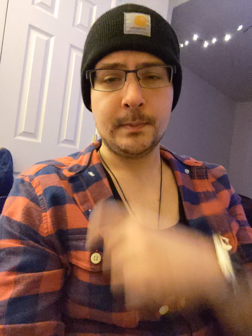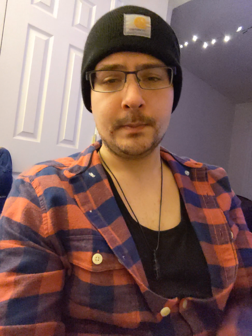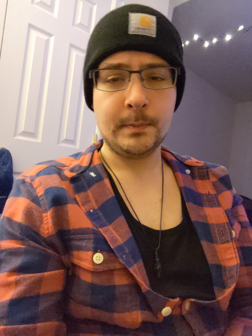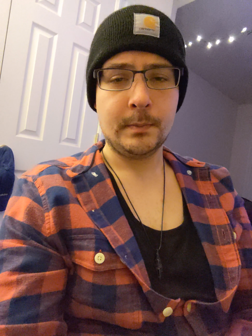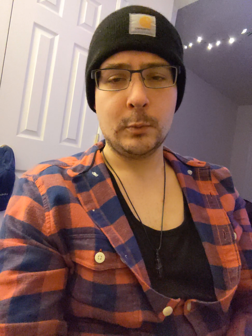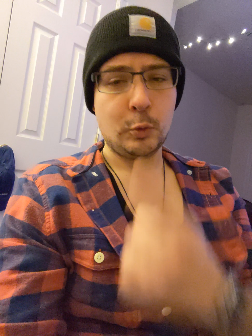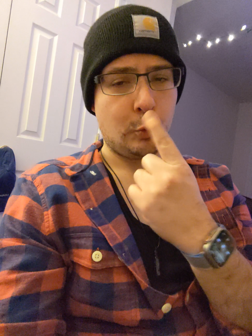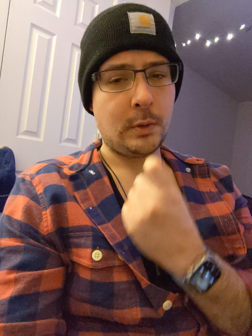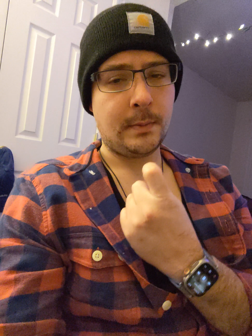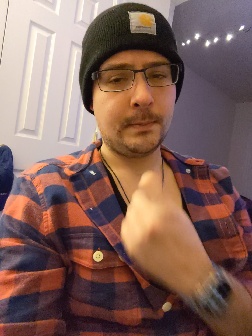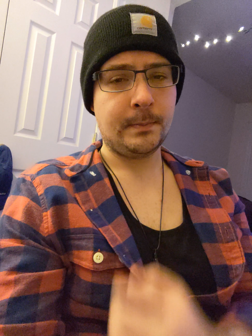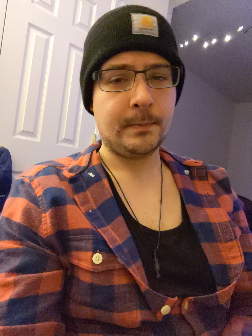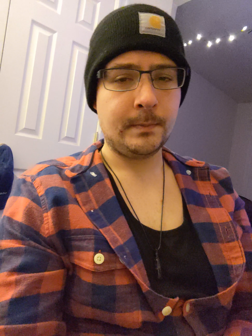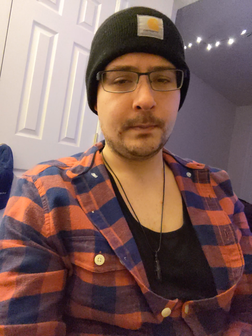red